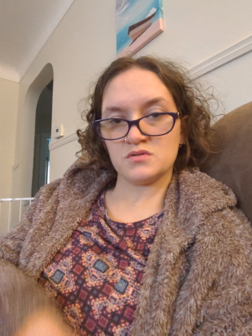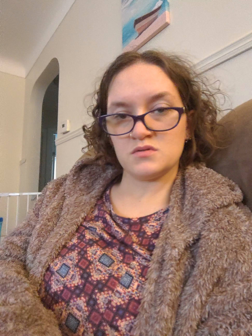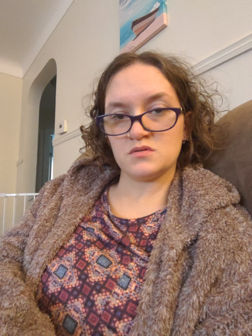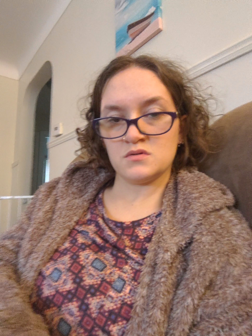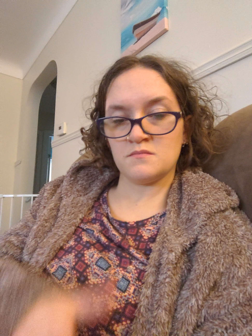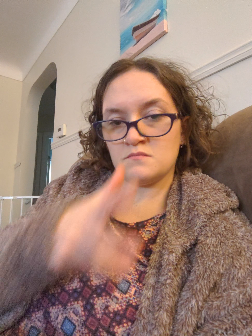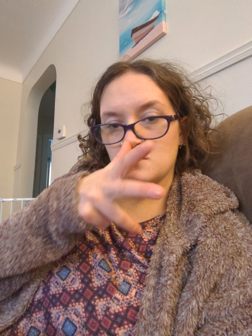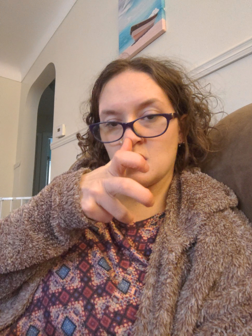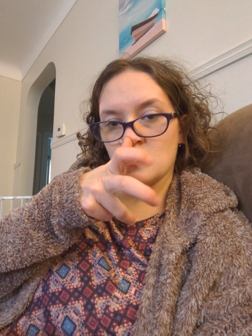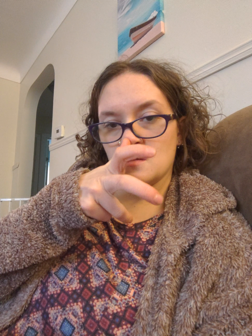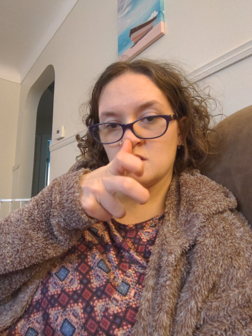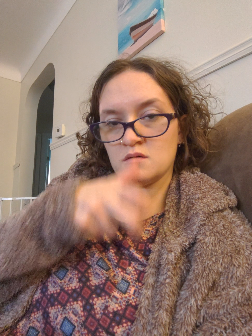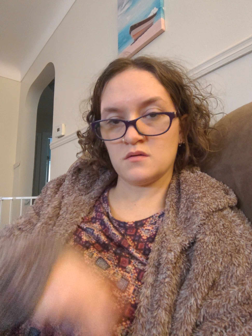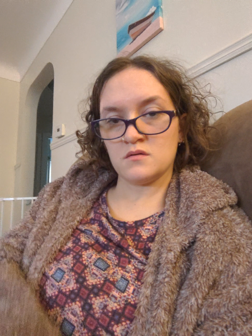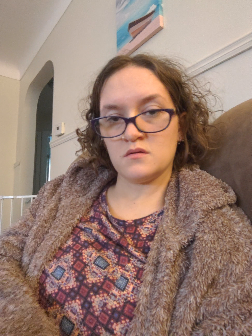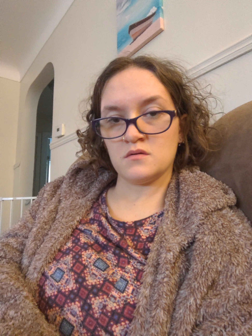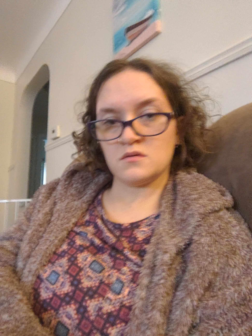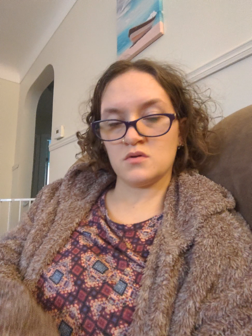bug